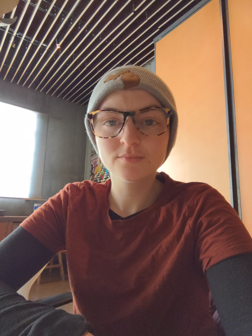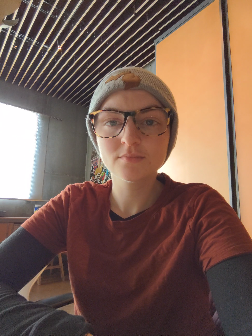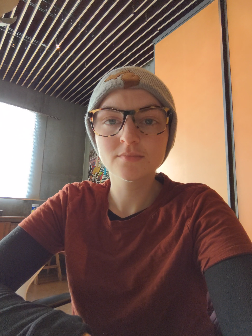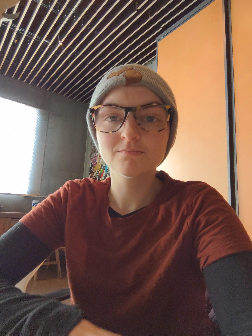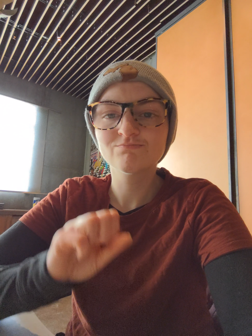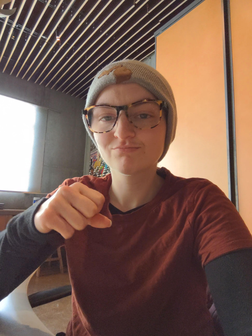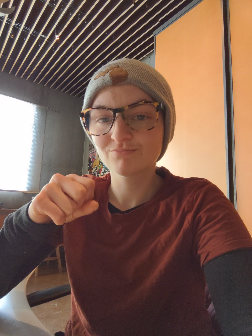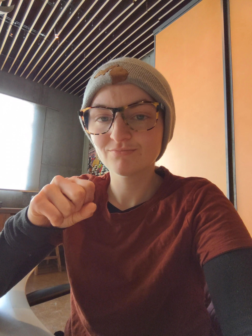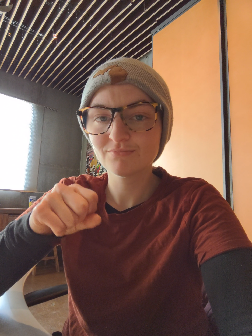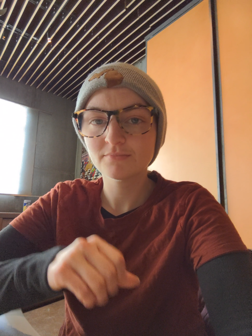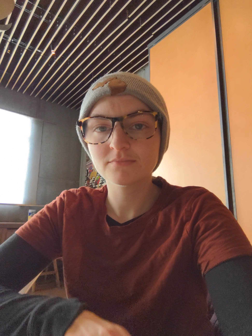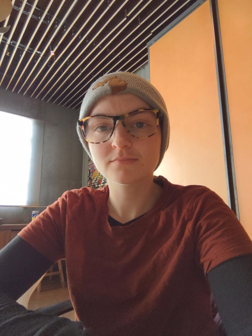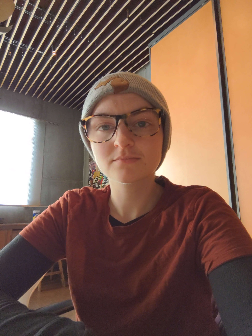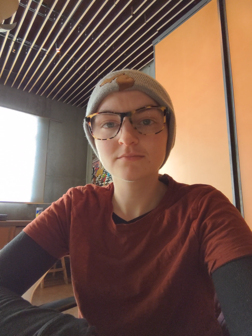yes